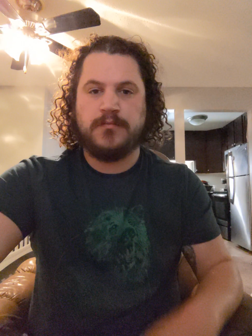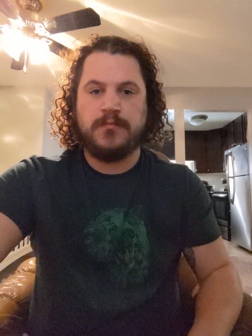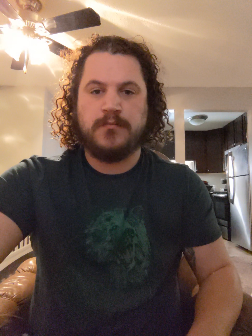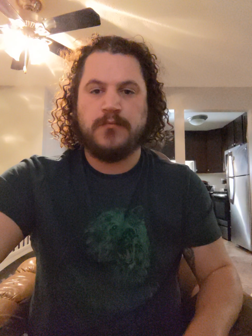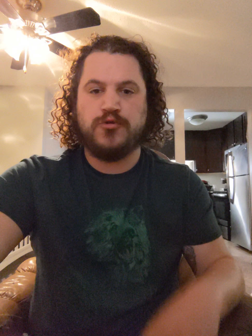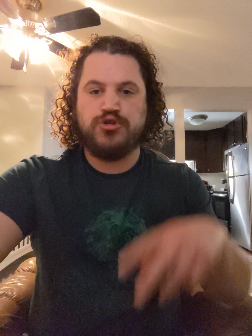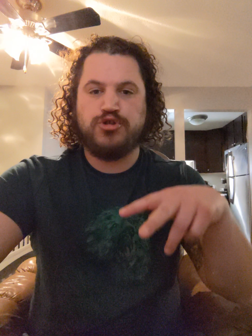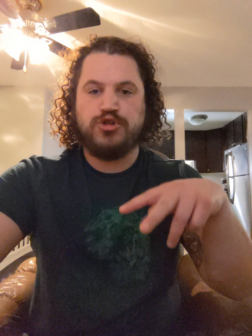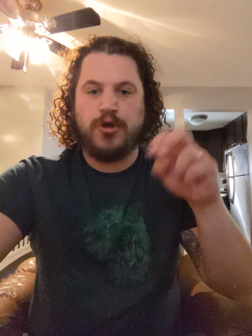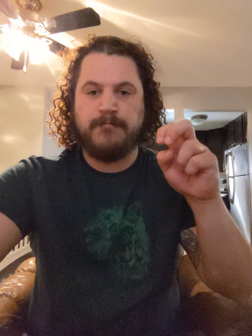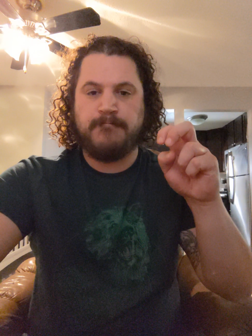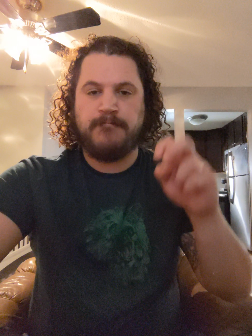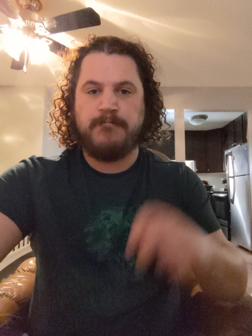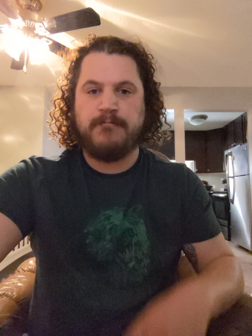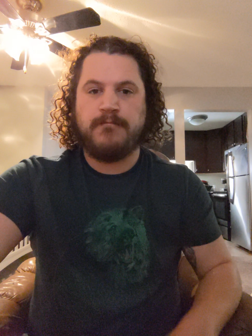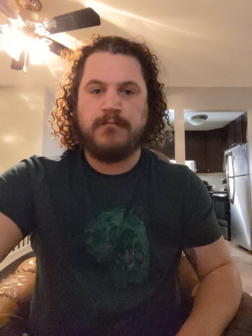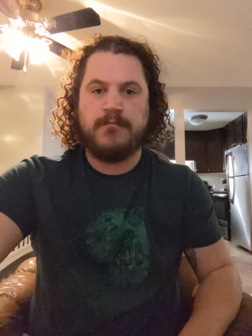jump